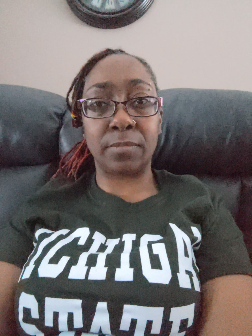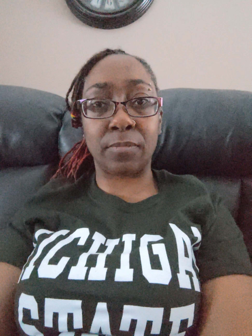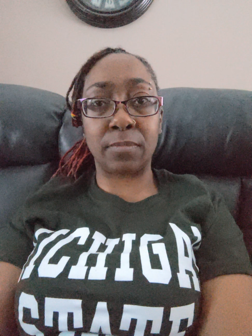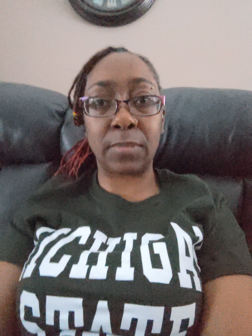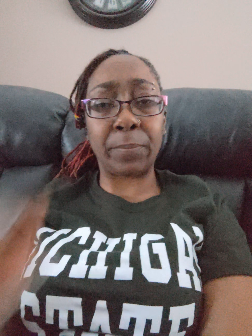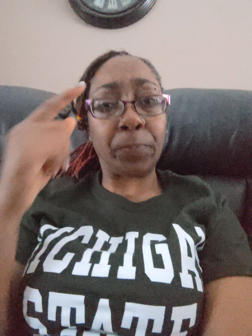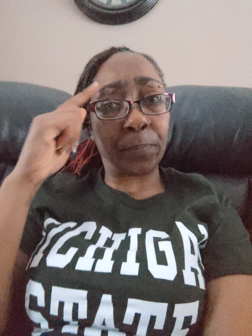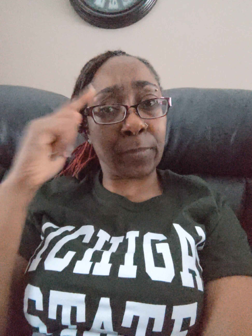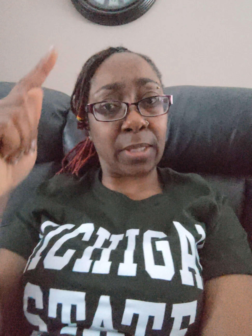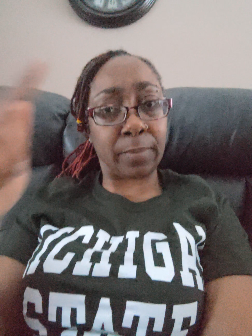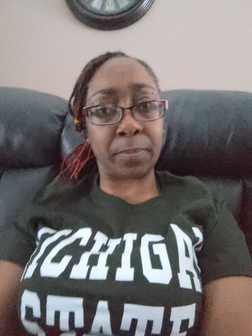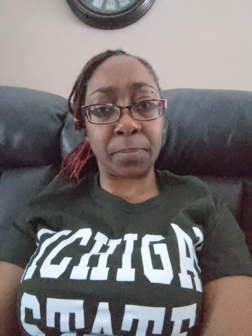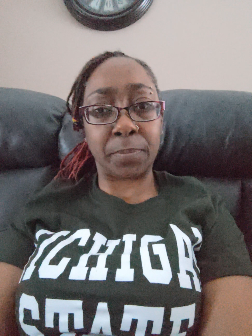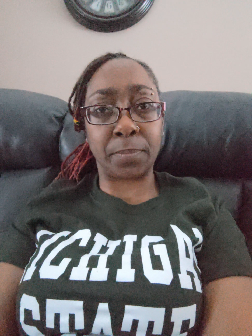penny